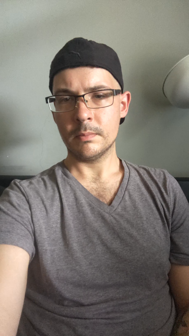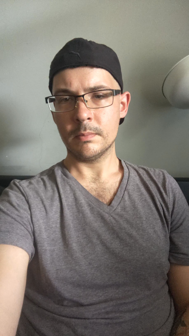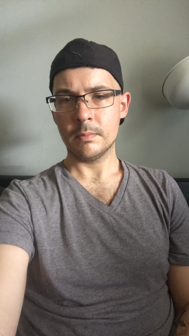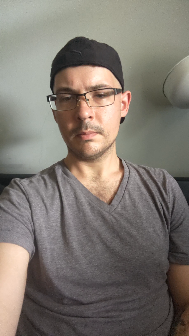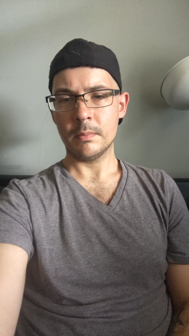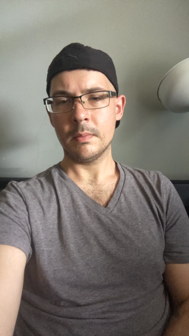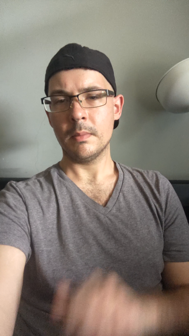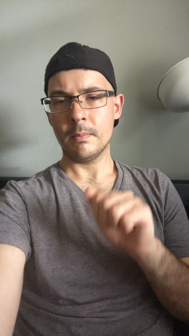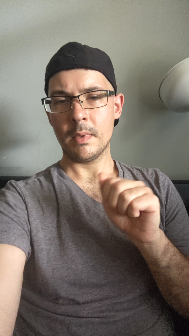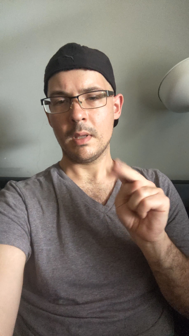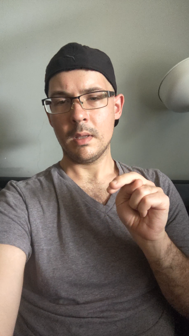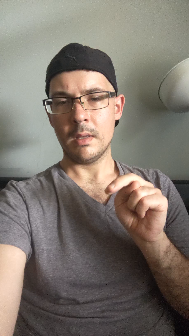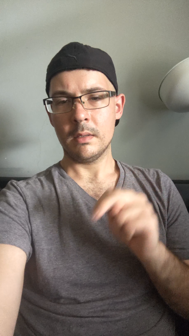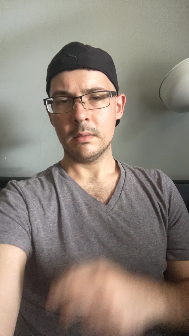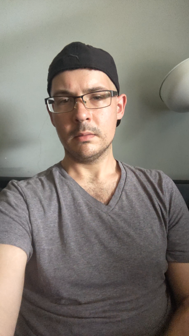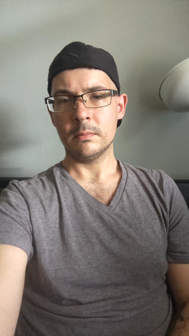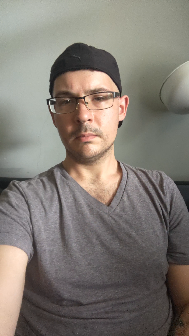an